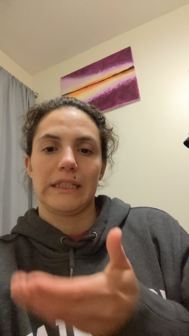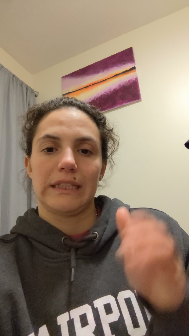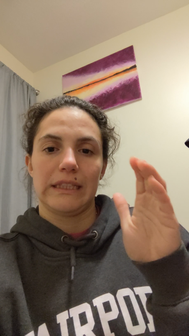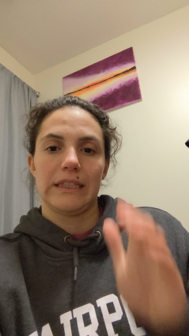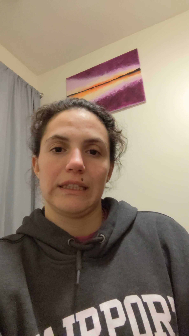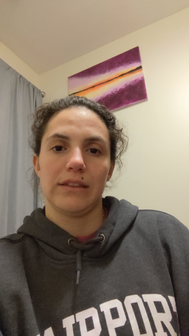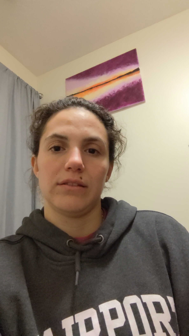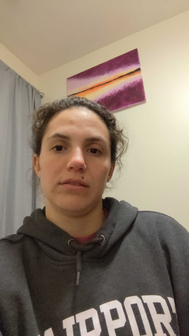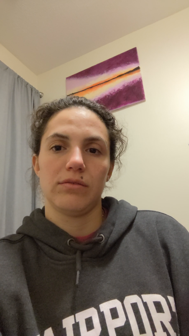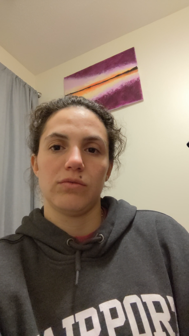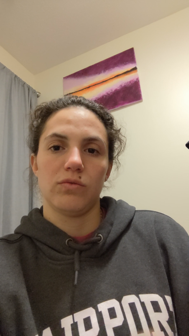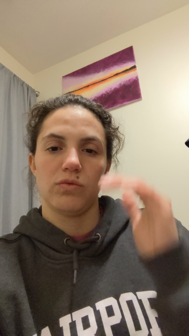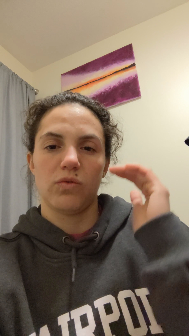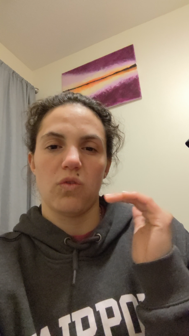short